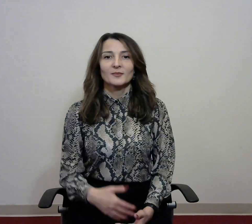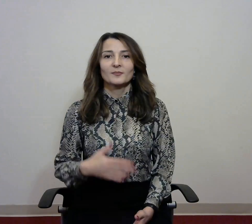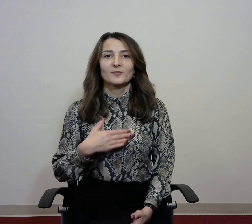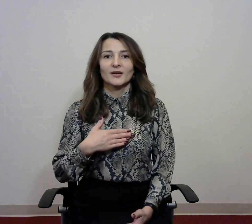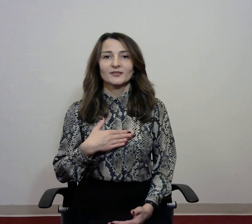mən